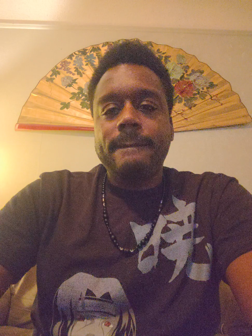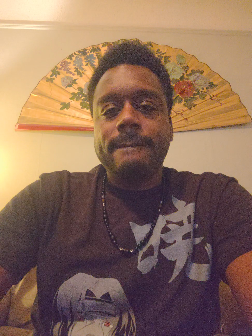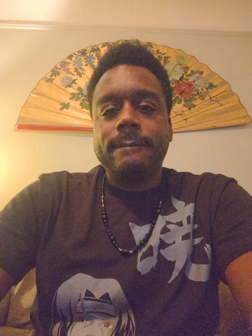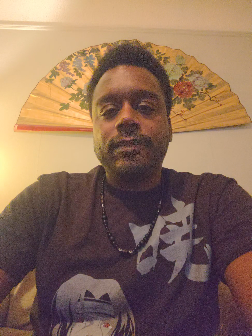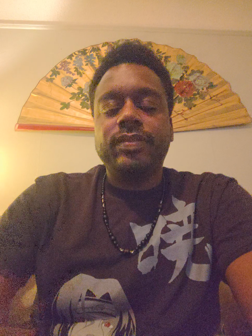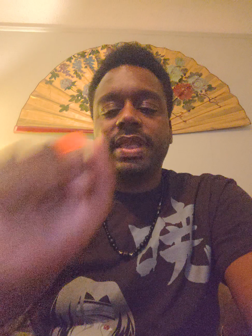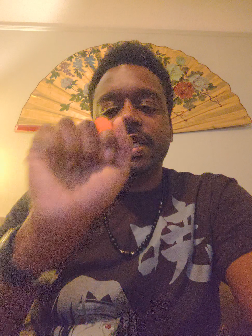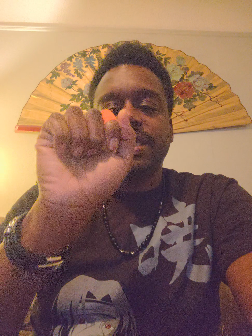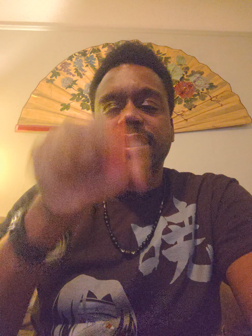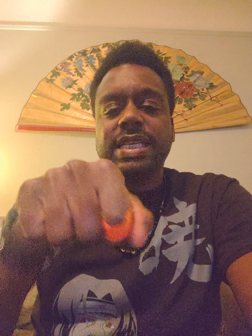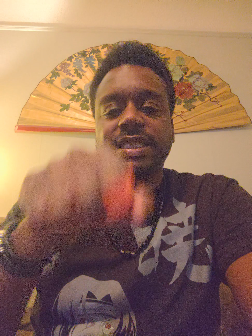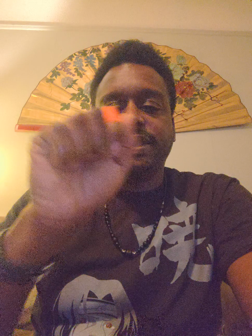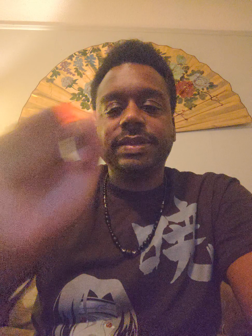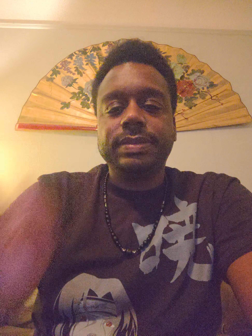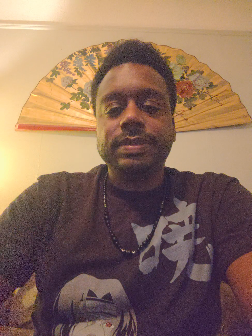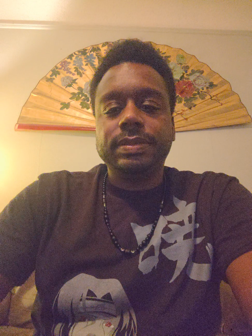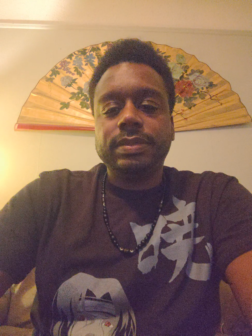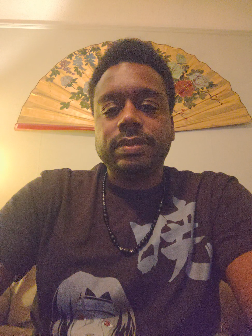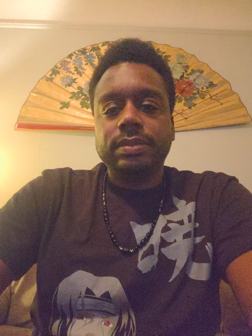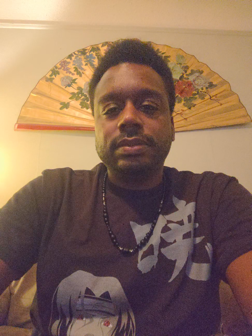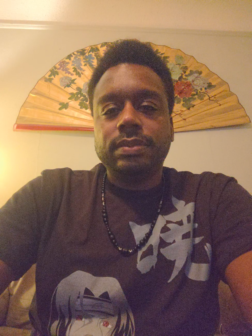yes